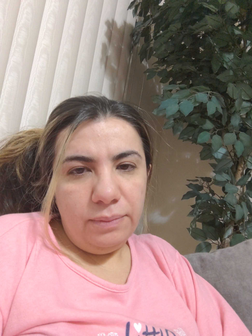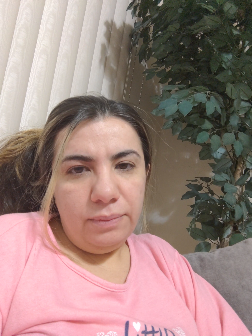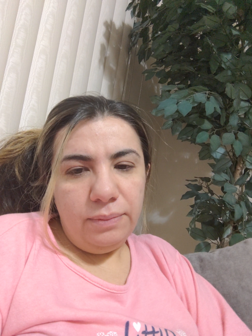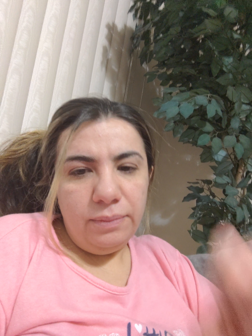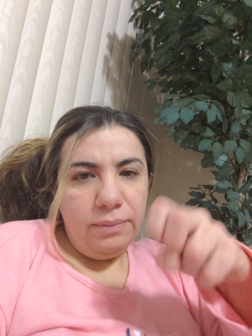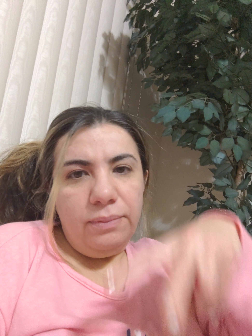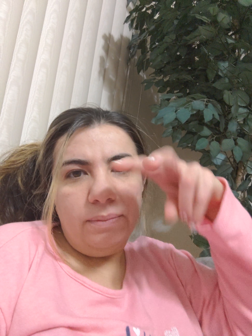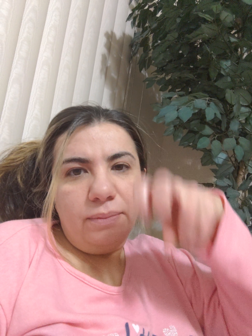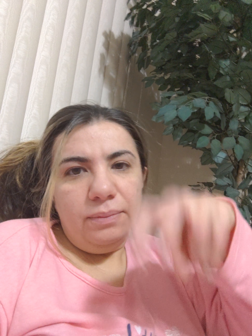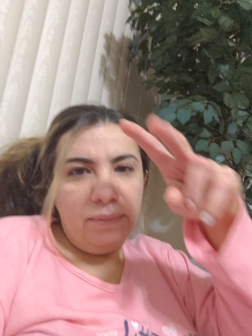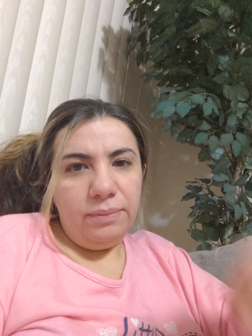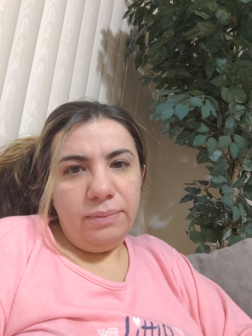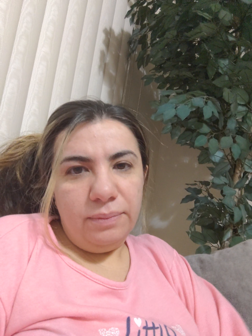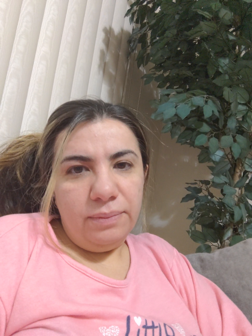jump